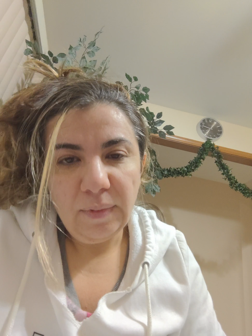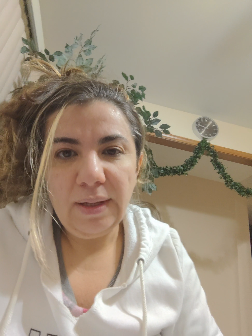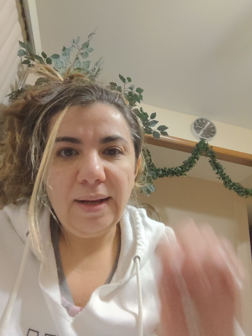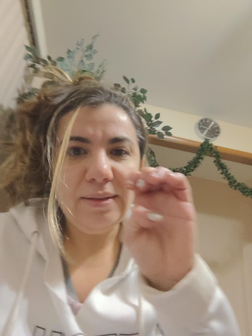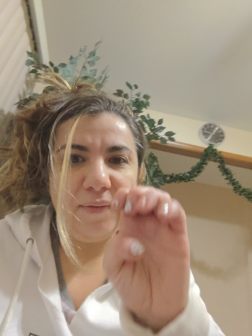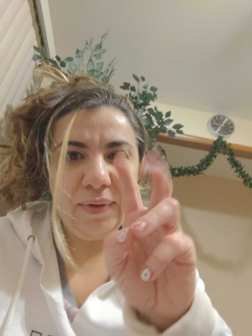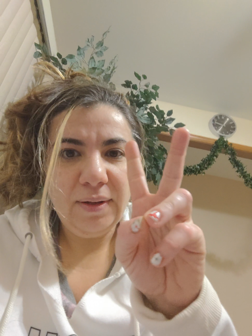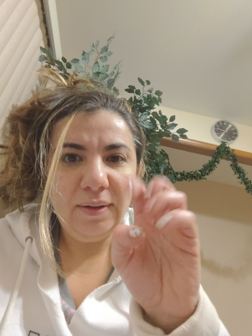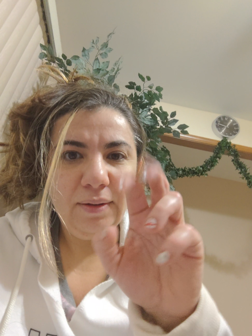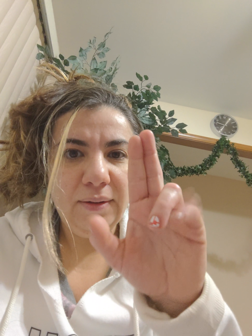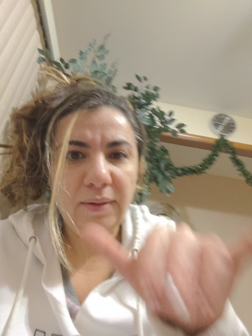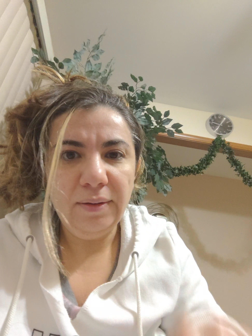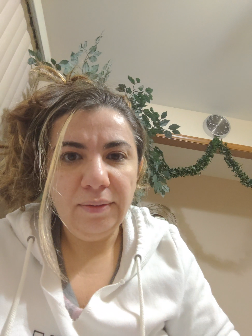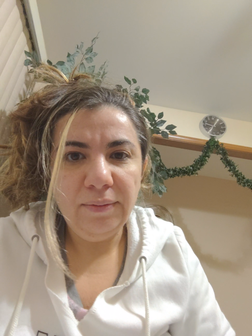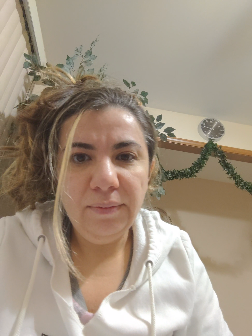every